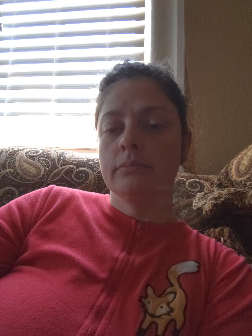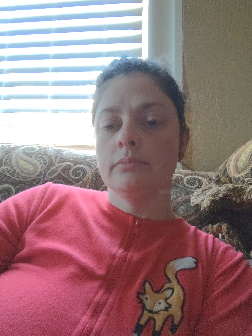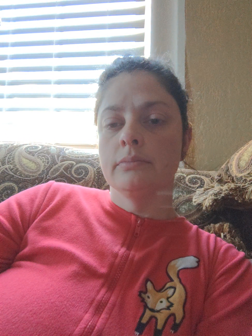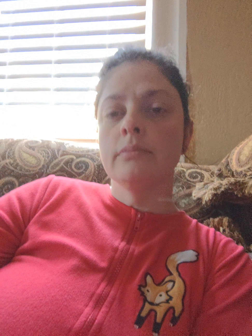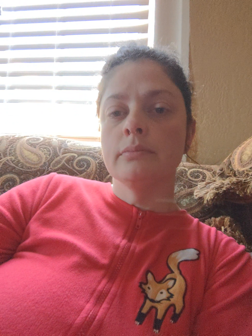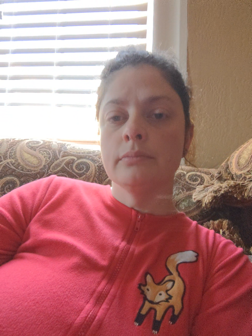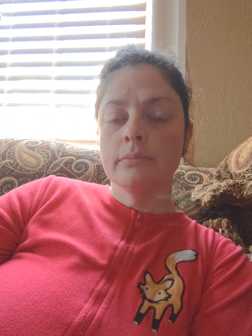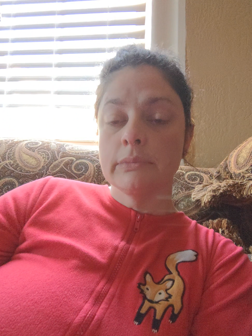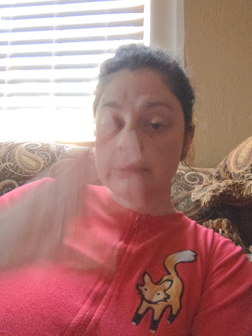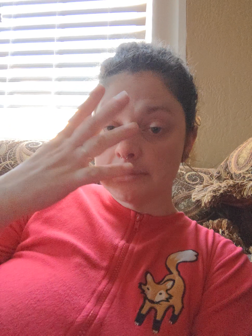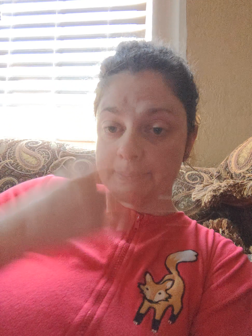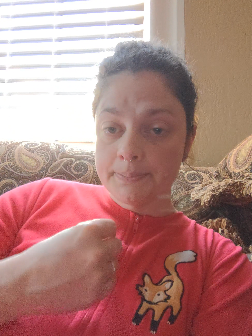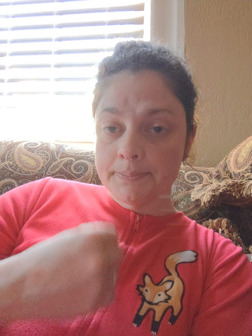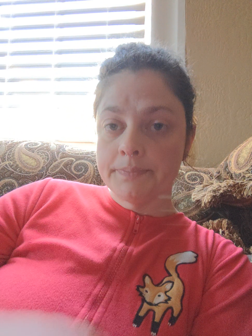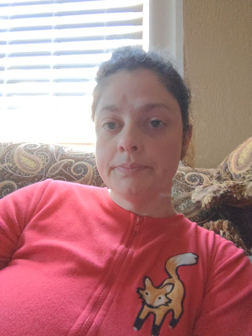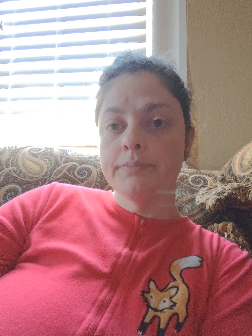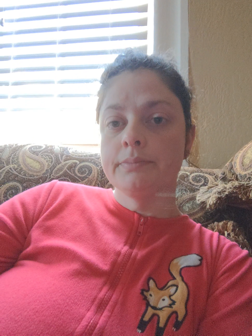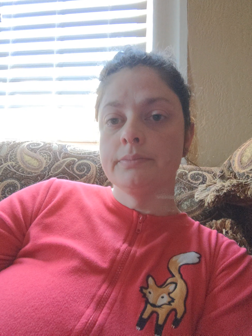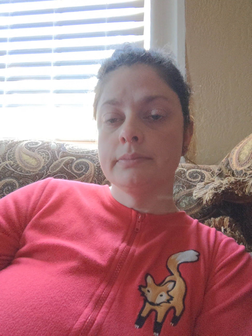sleep